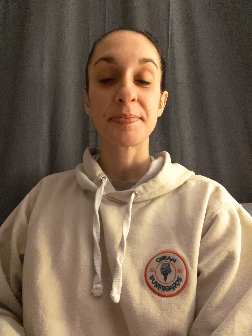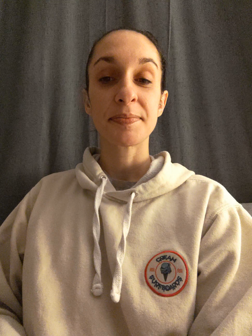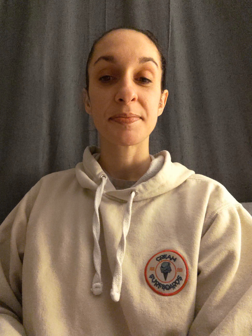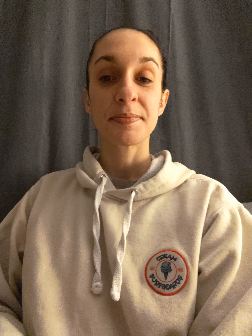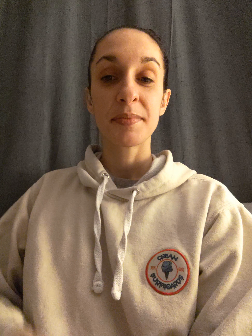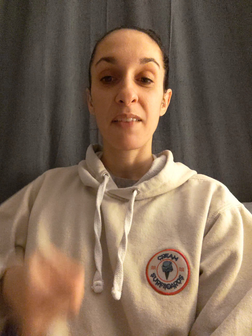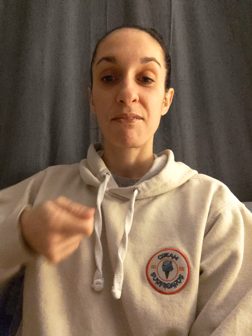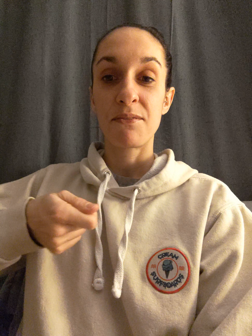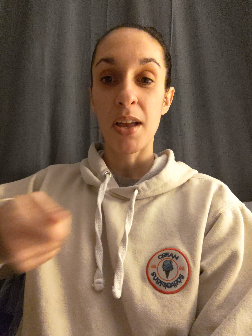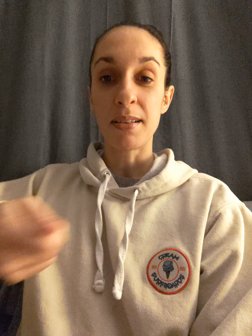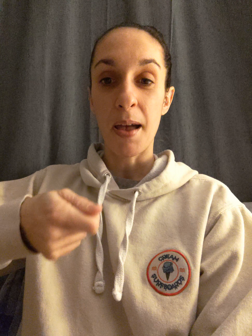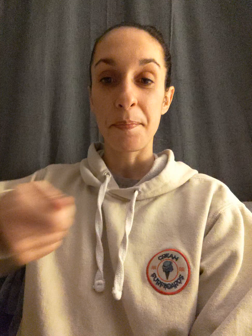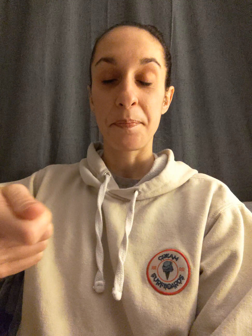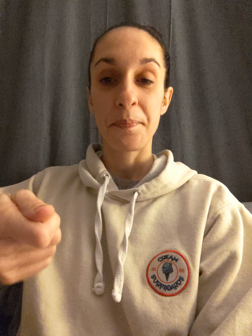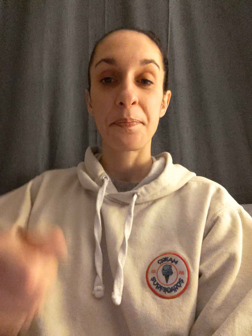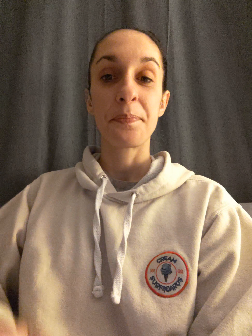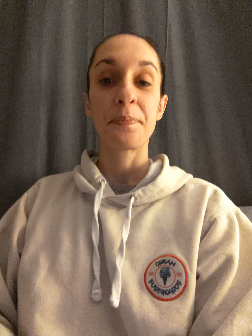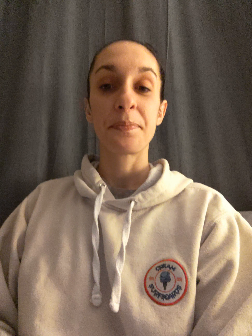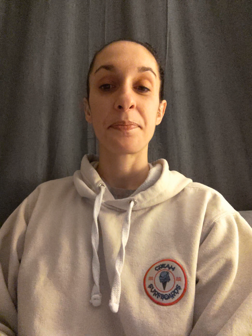vacuum